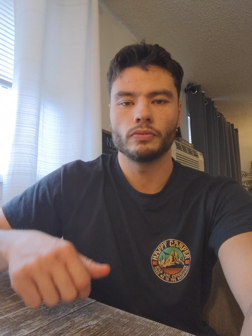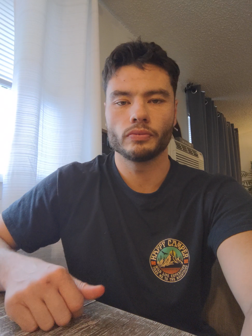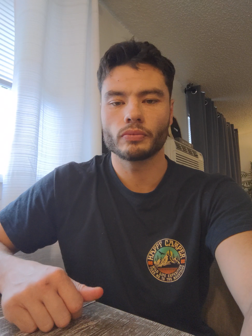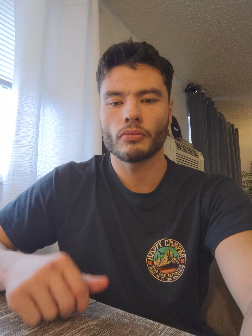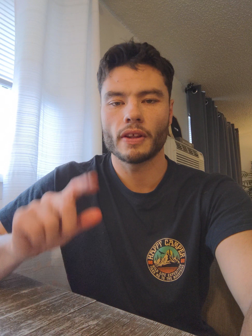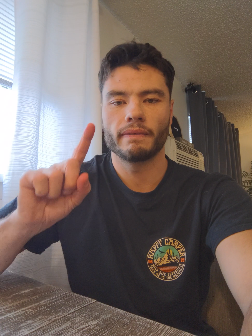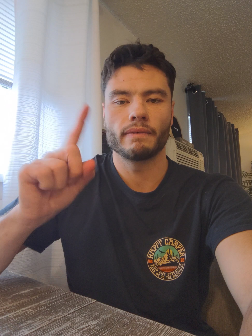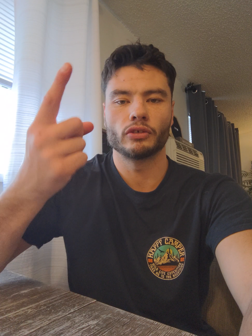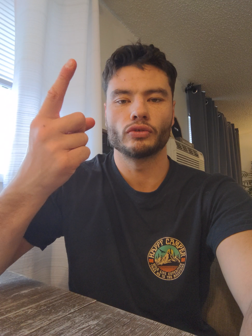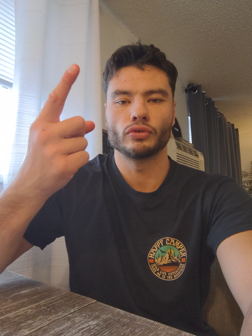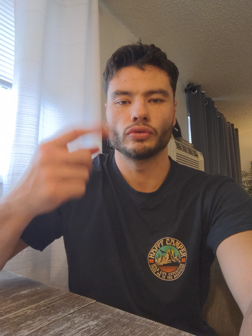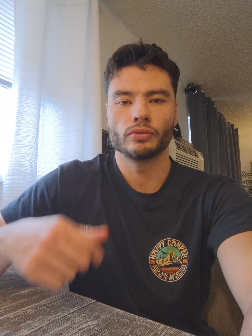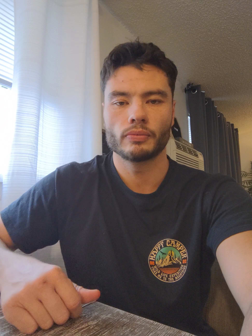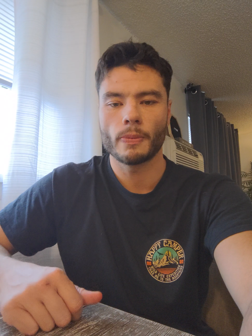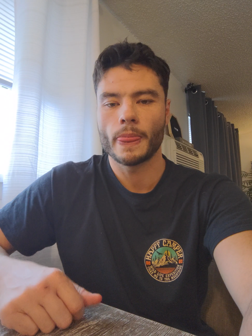first